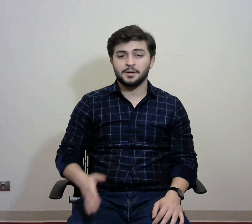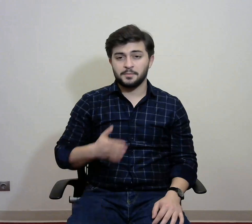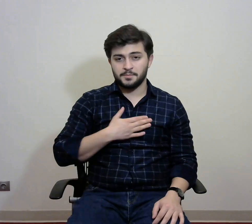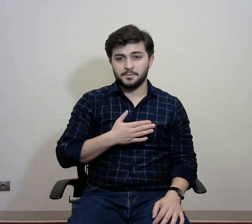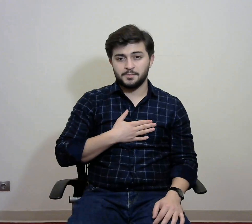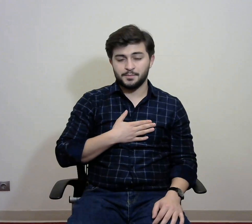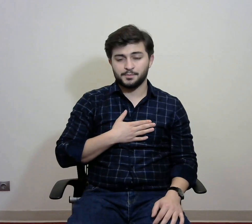mən